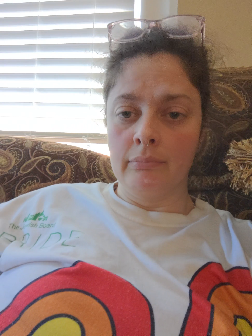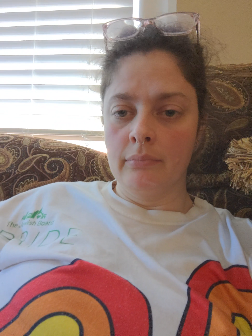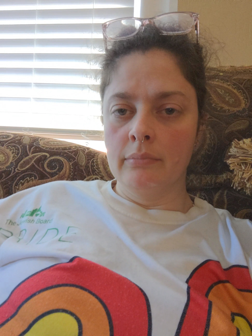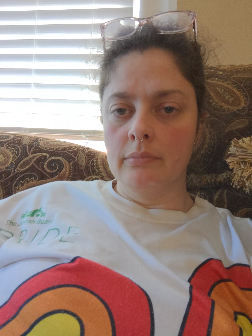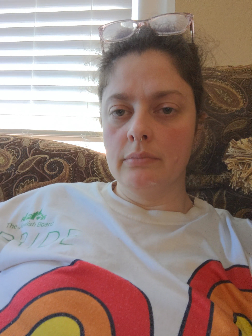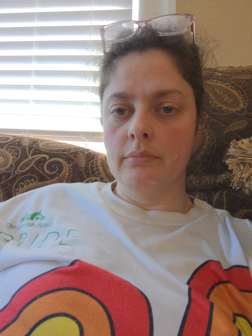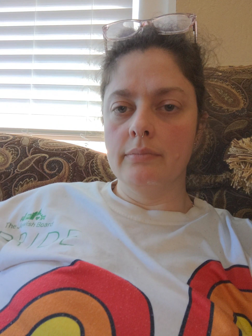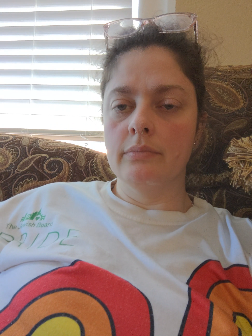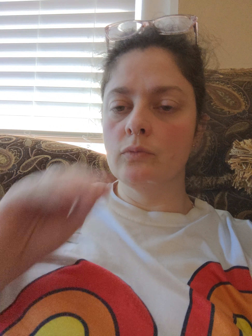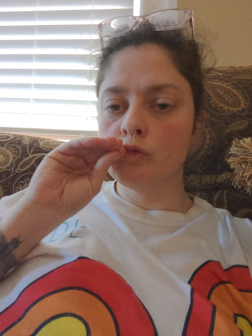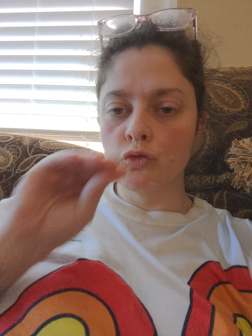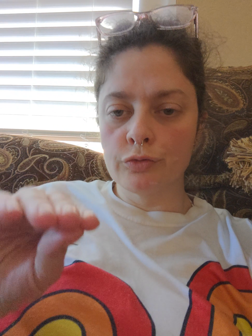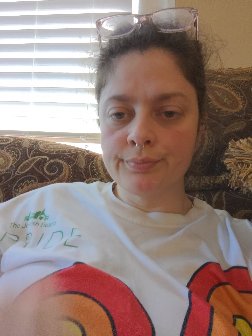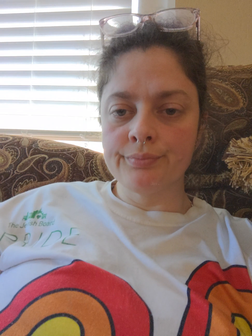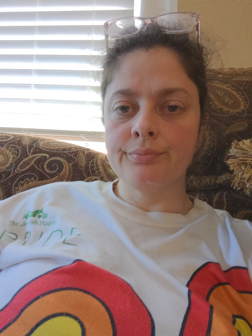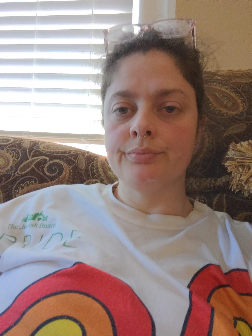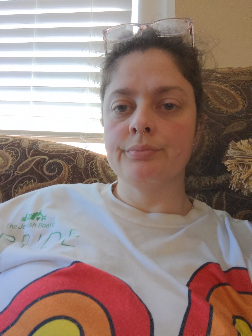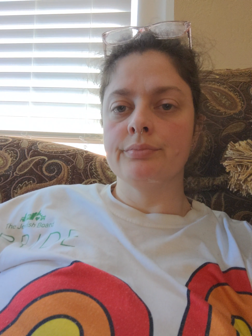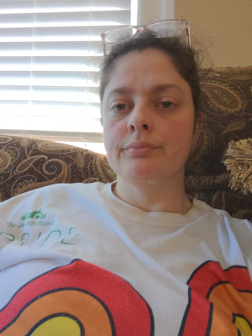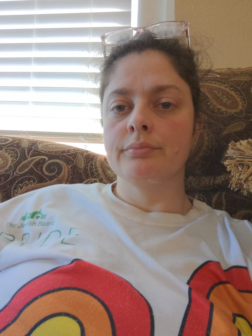kiss